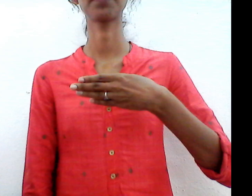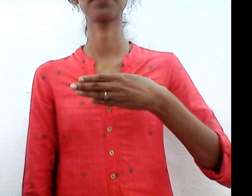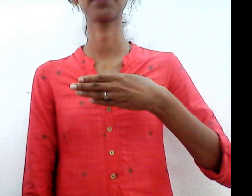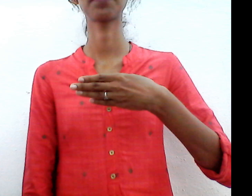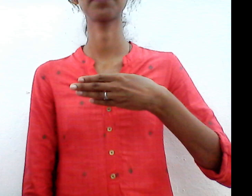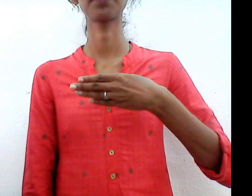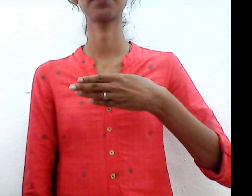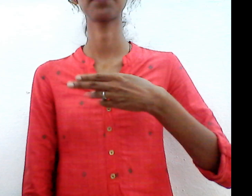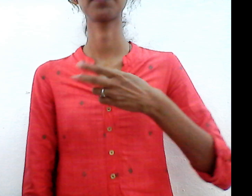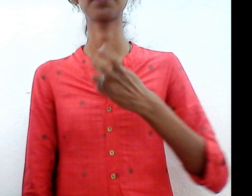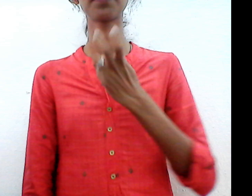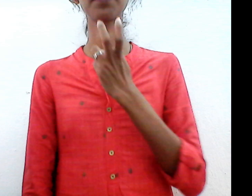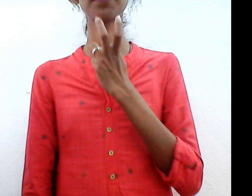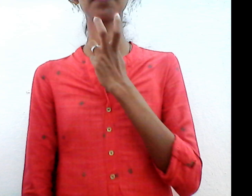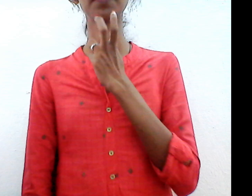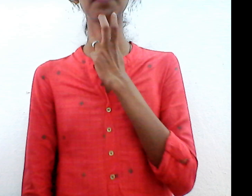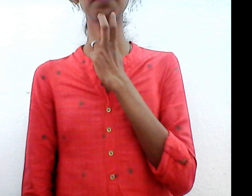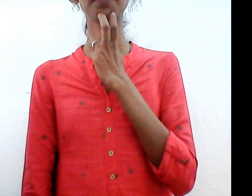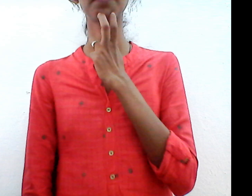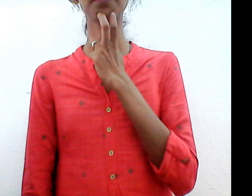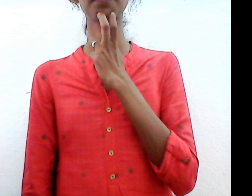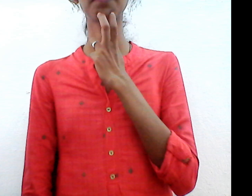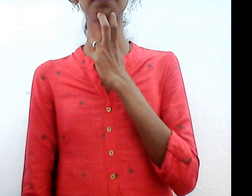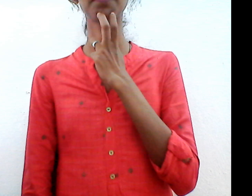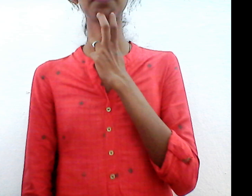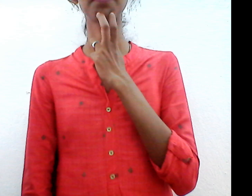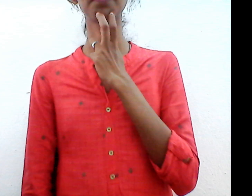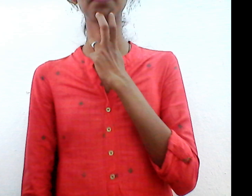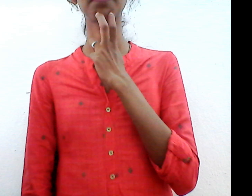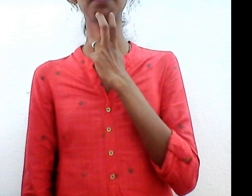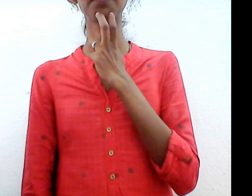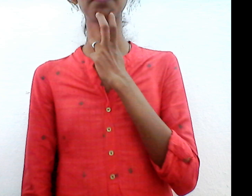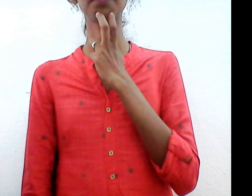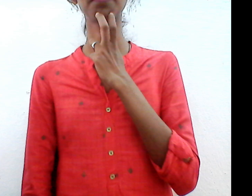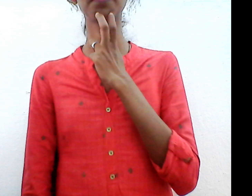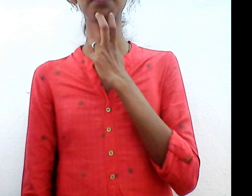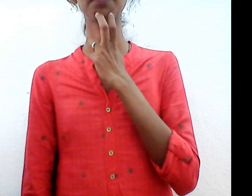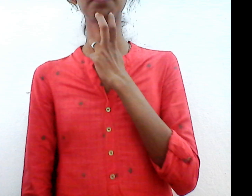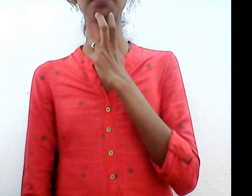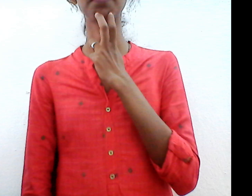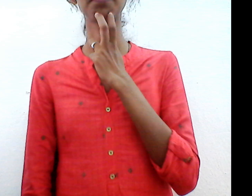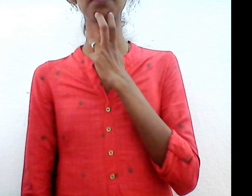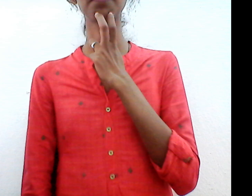അഃ